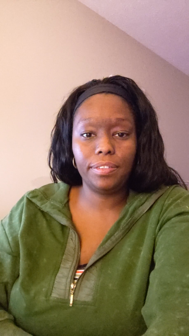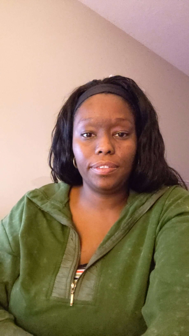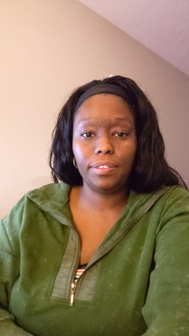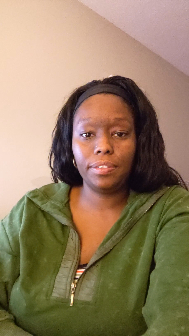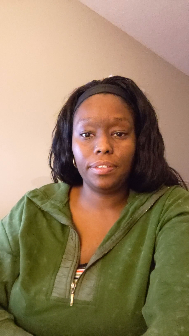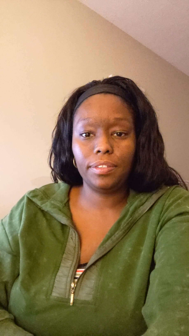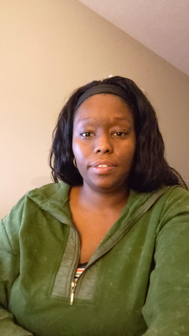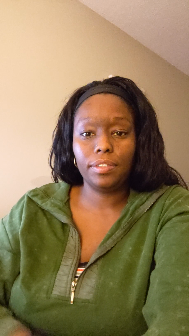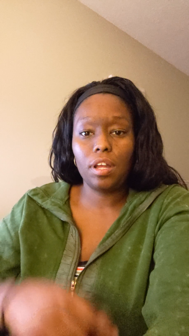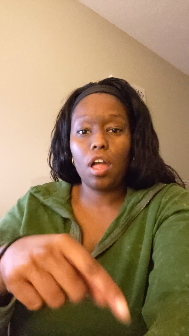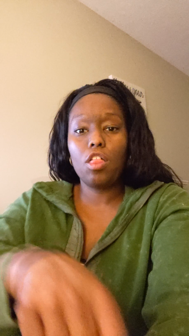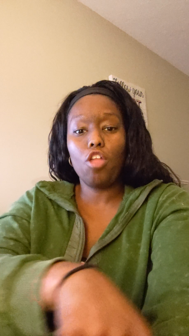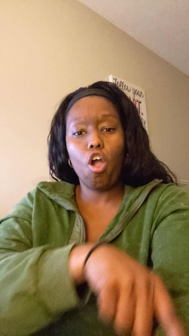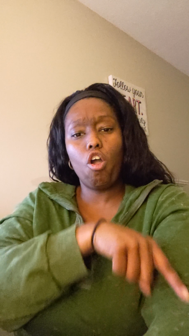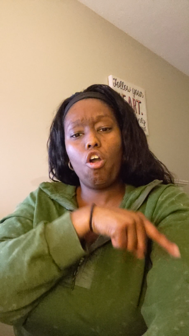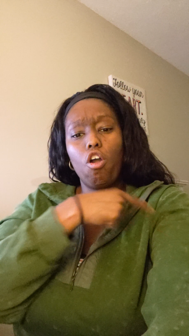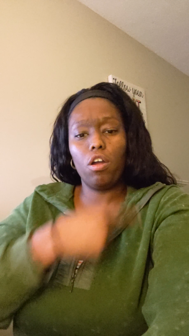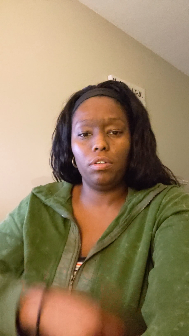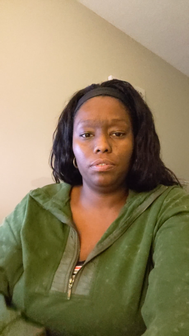long